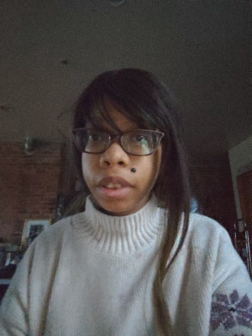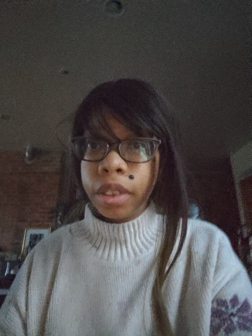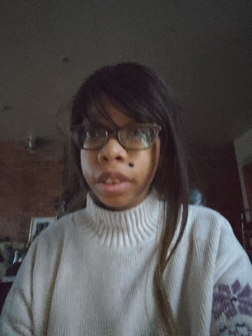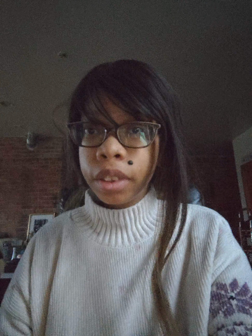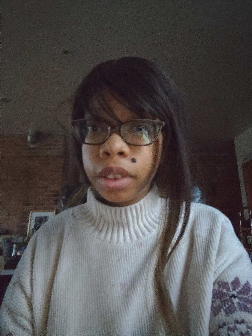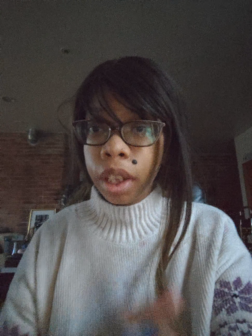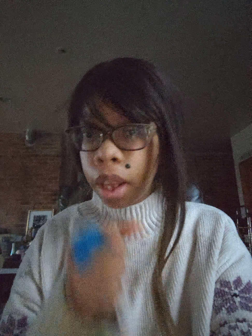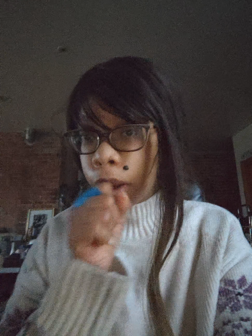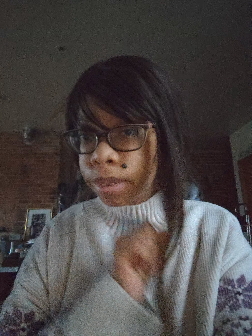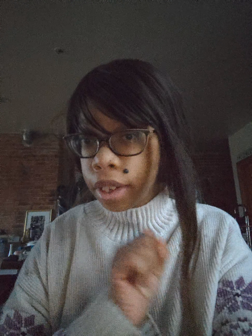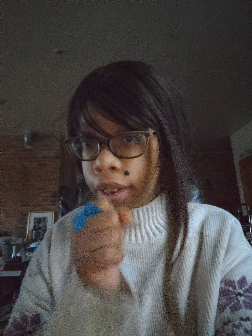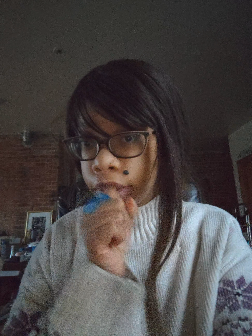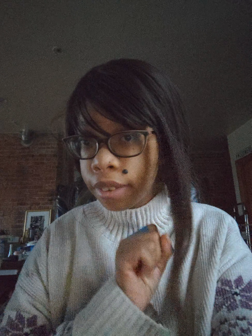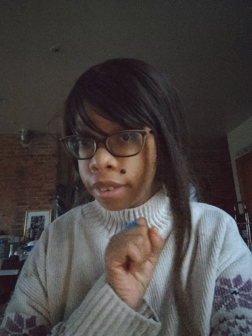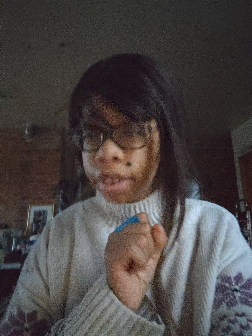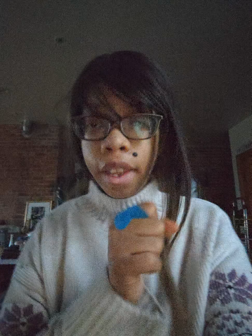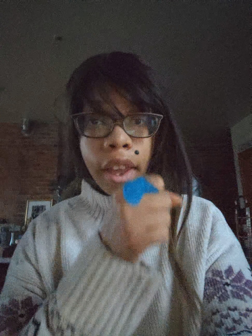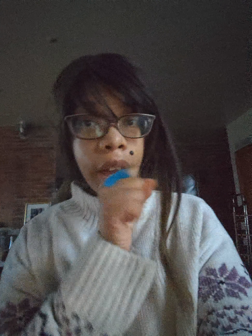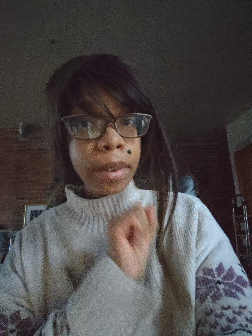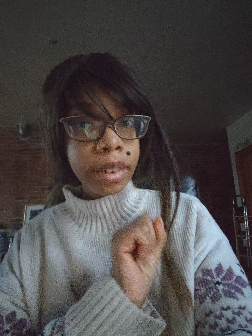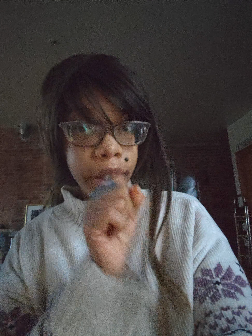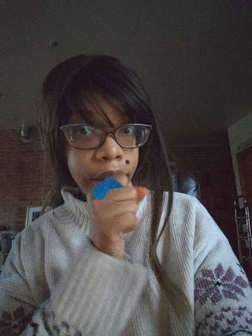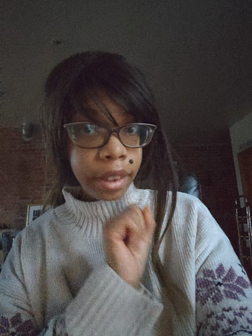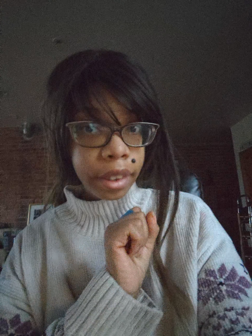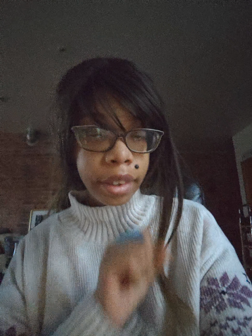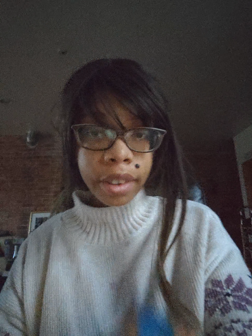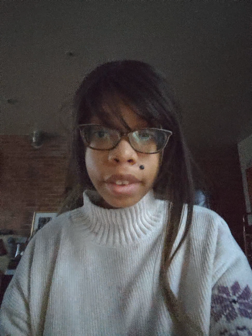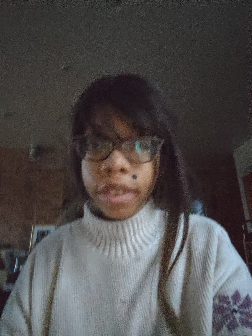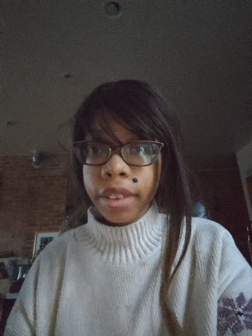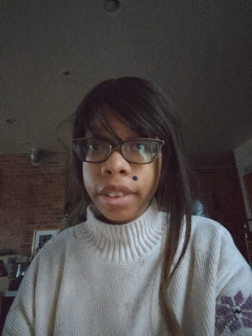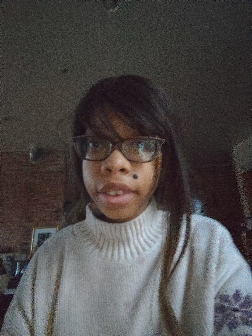ice cream